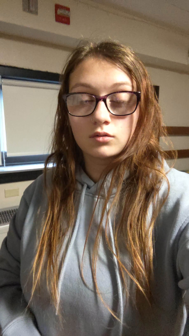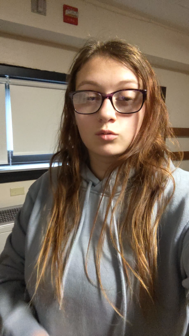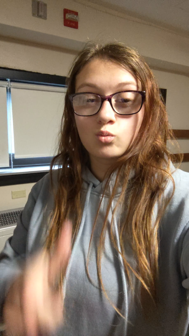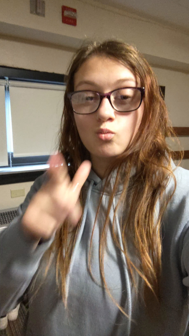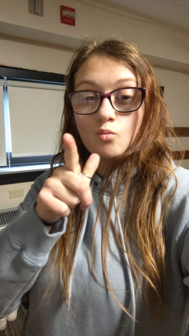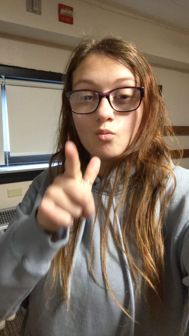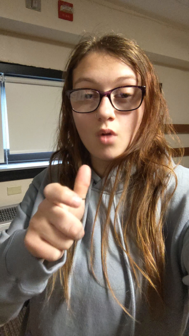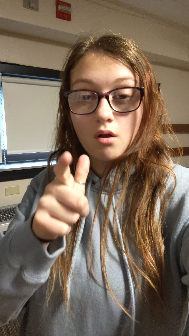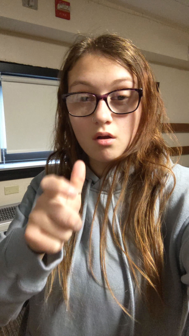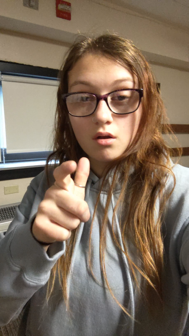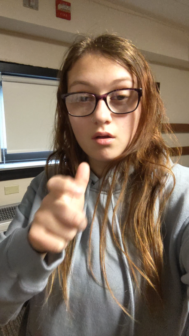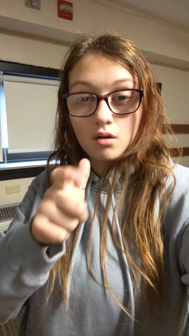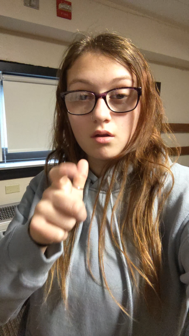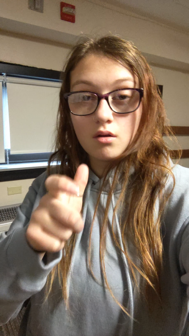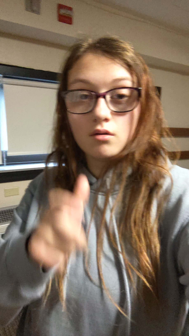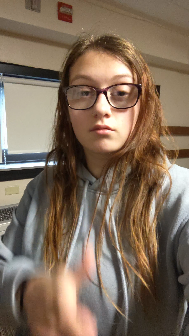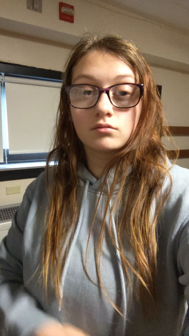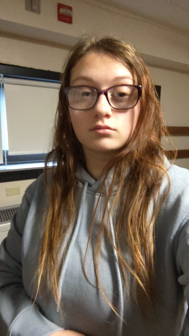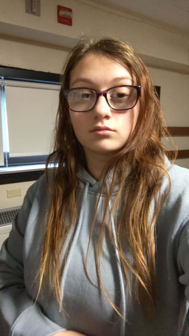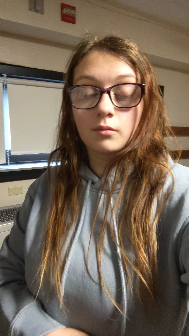run